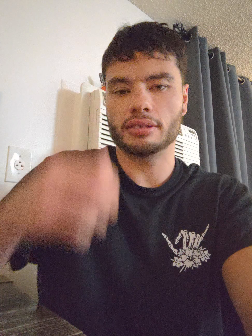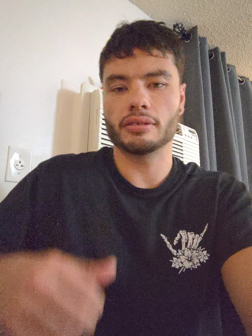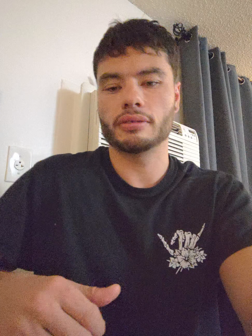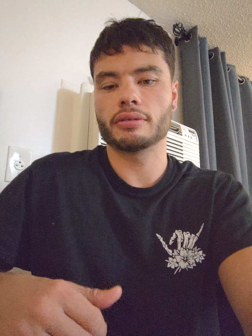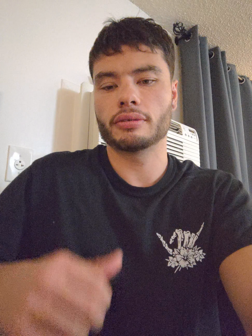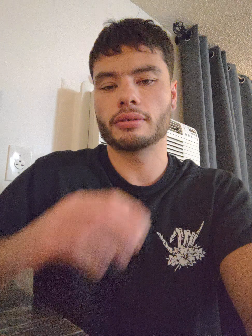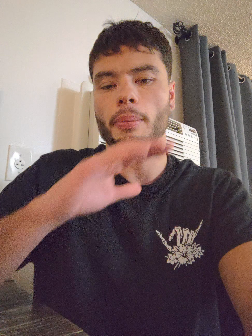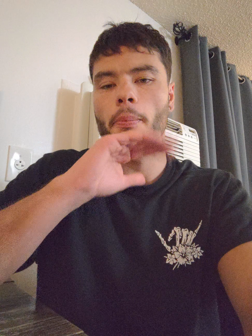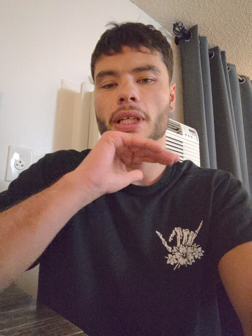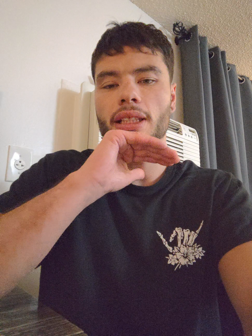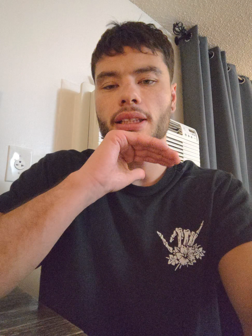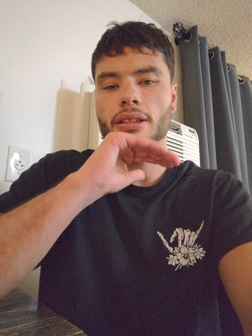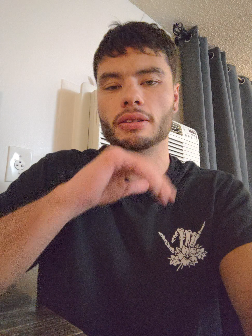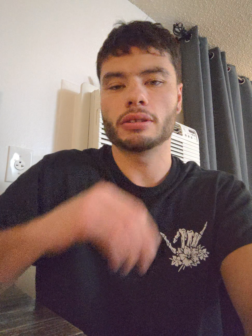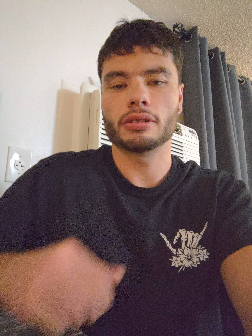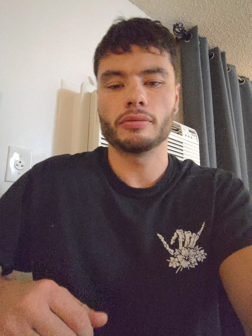pig